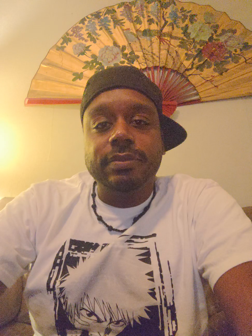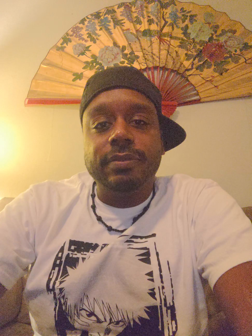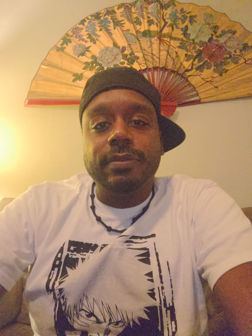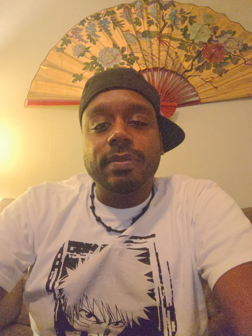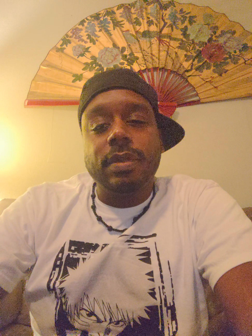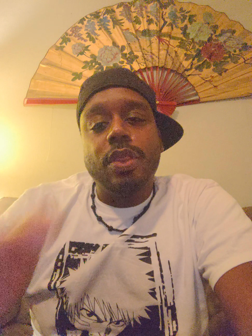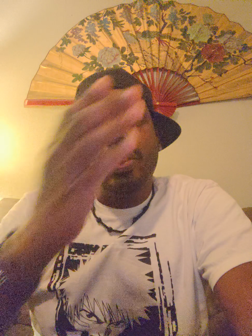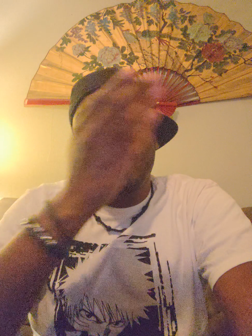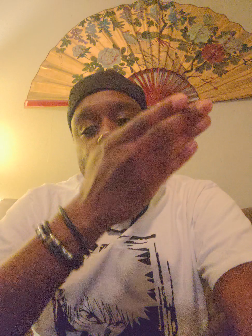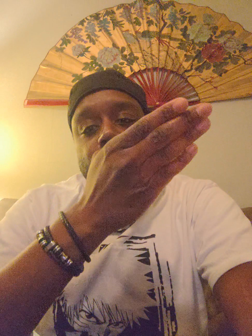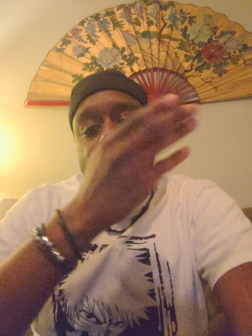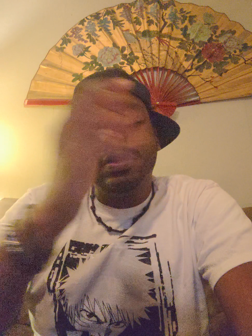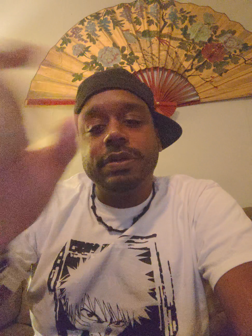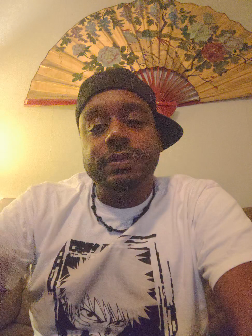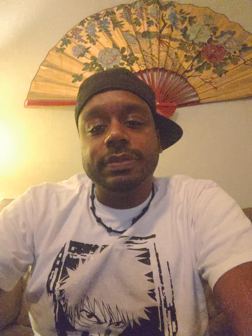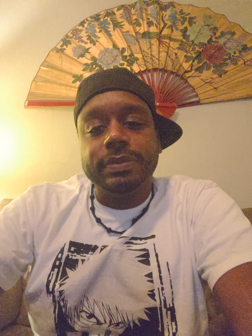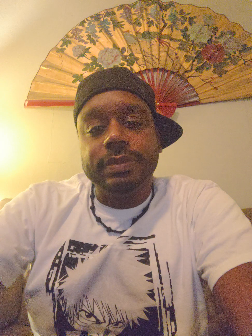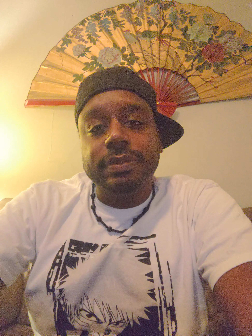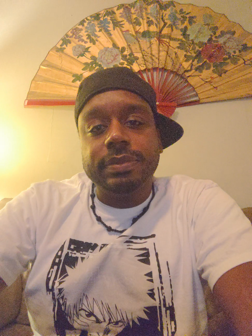there